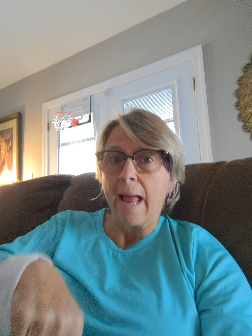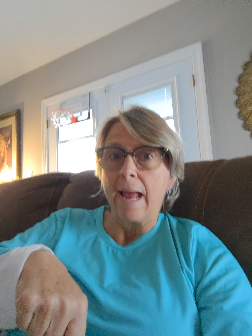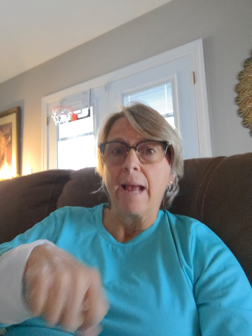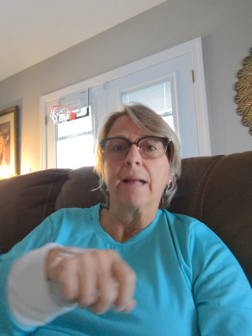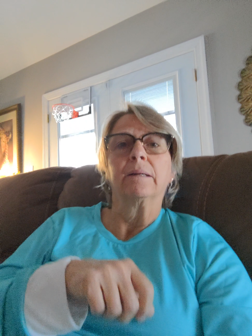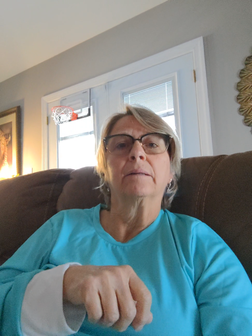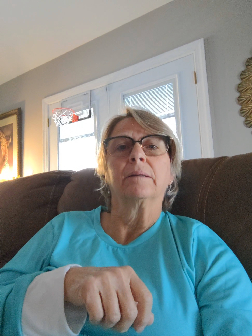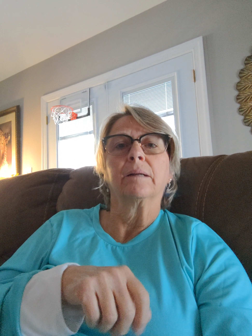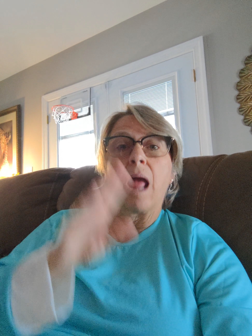can